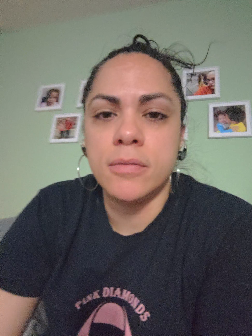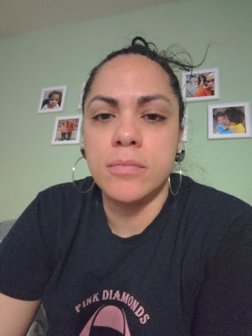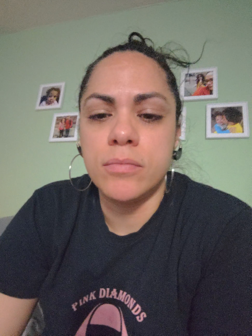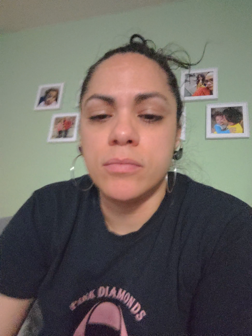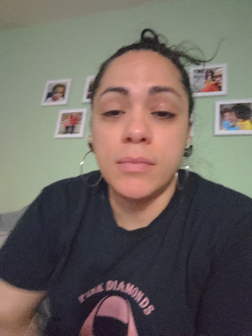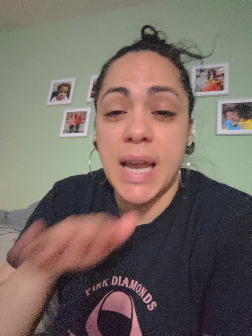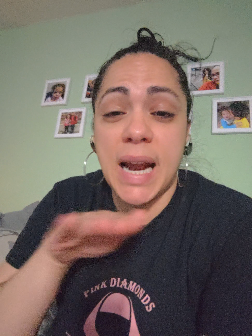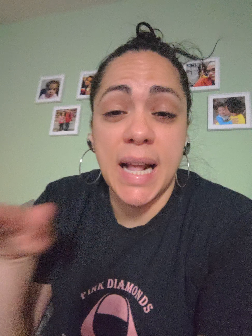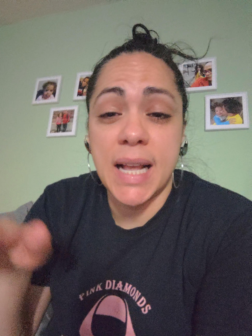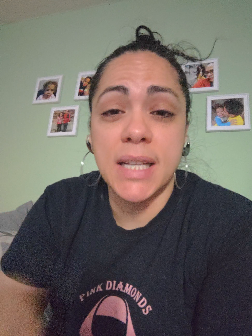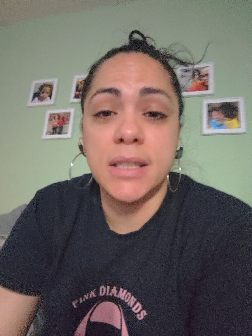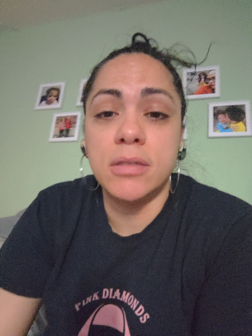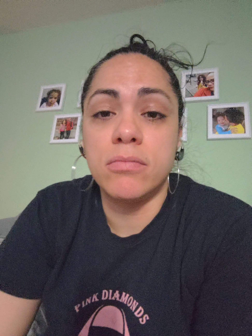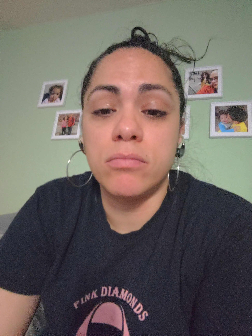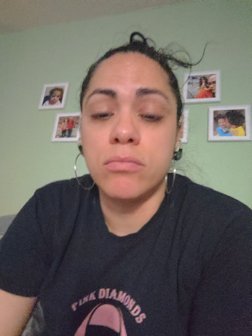clean